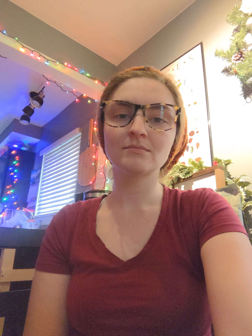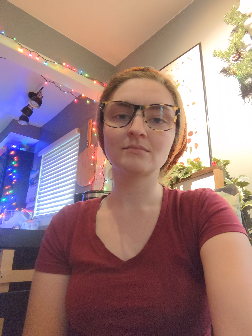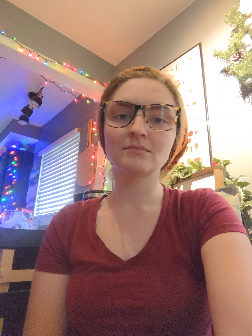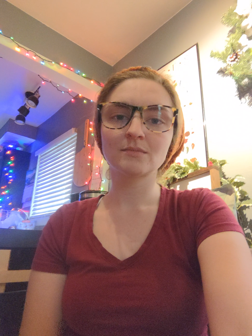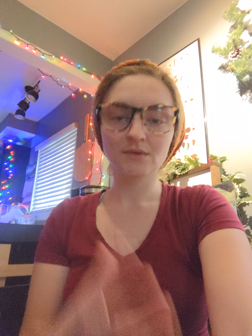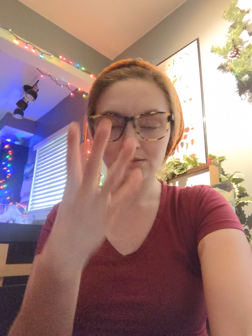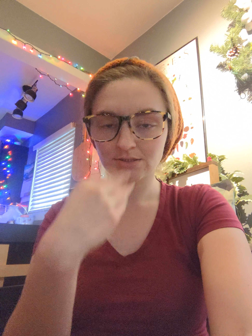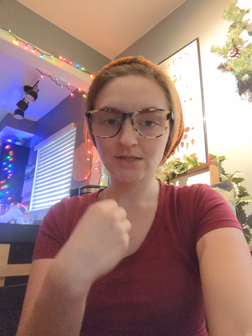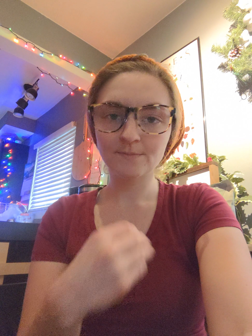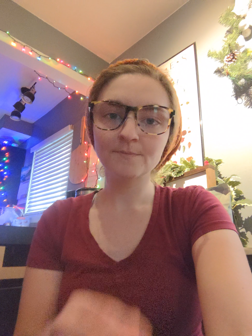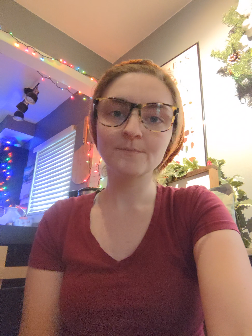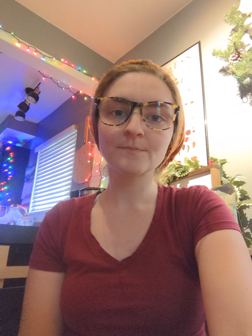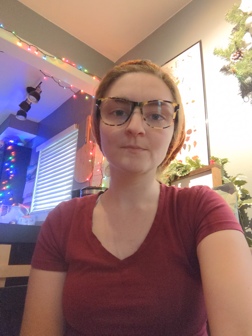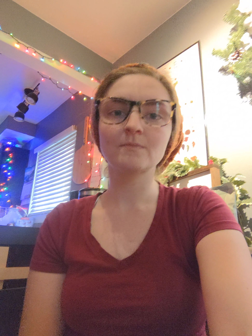sleep